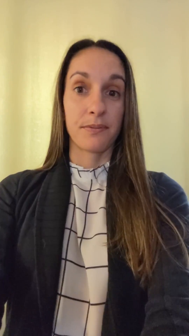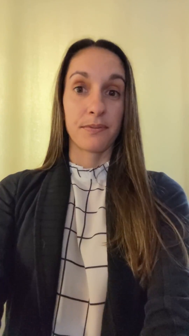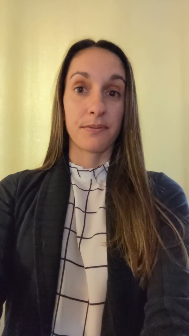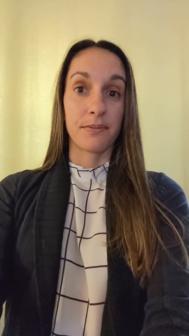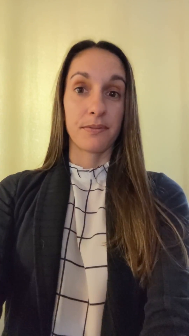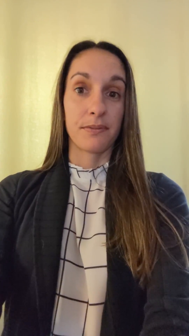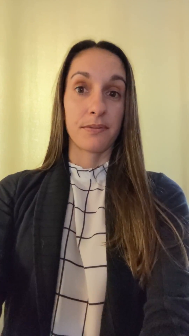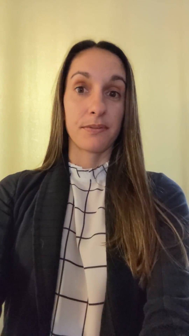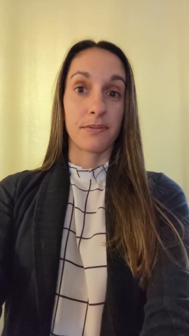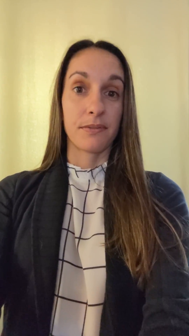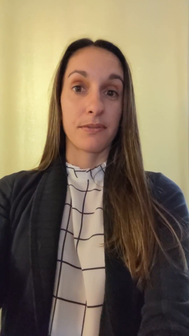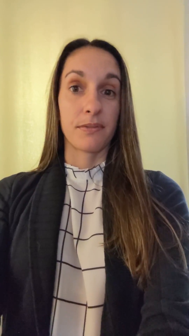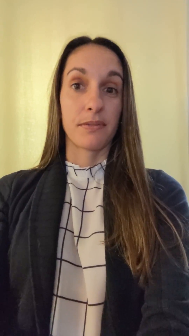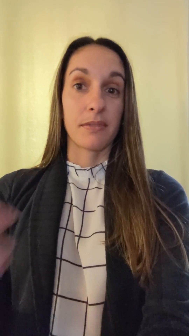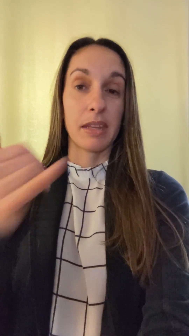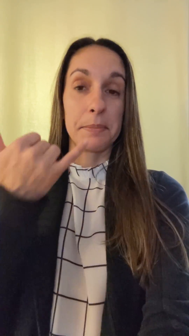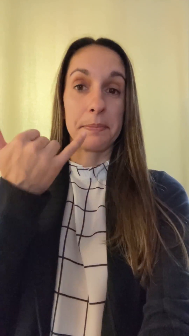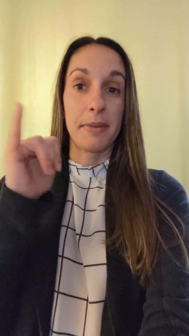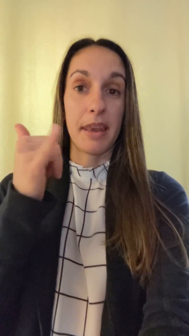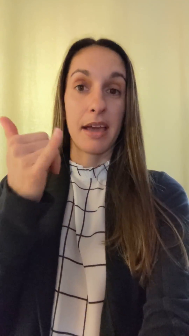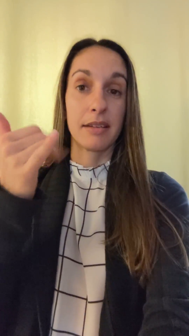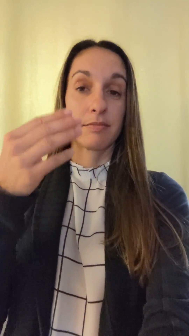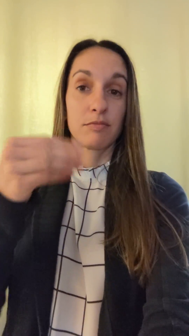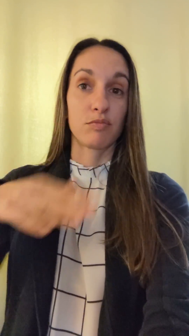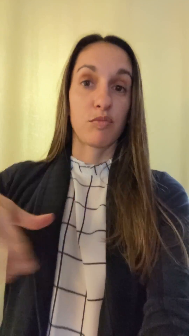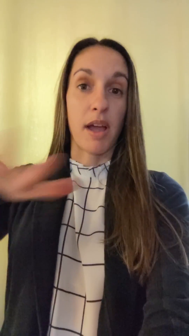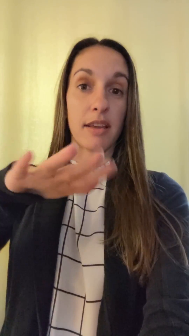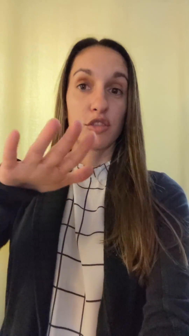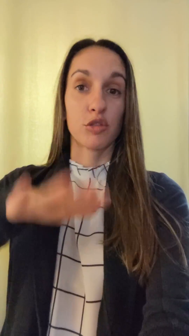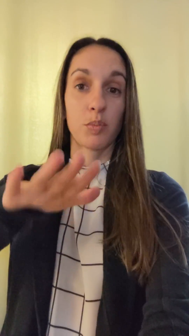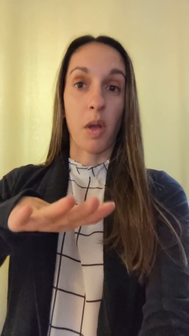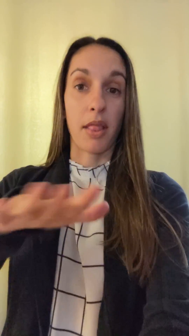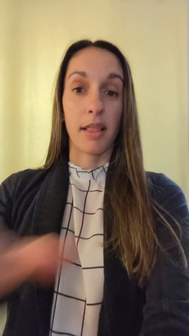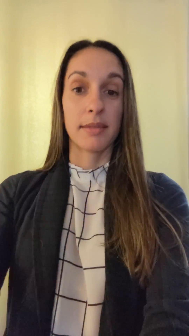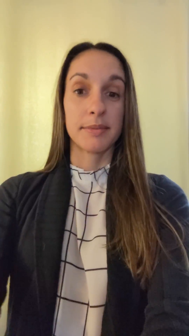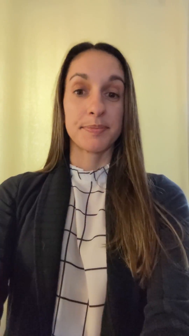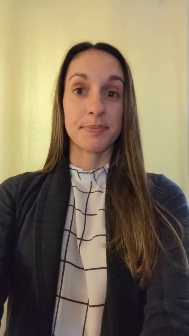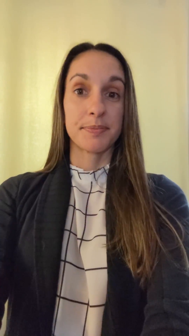playground